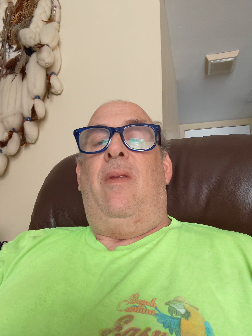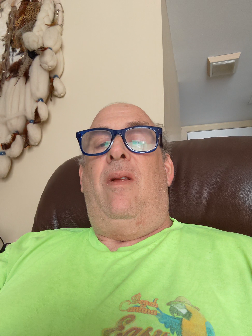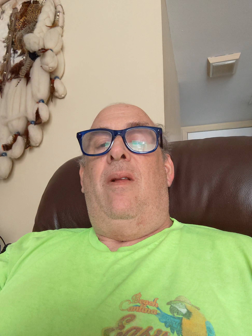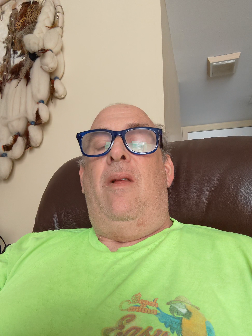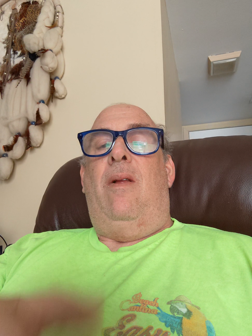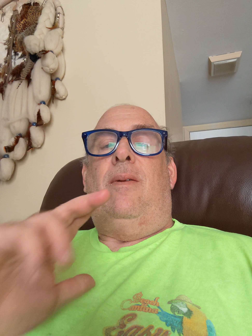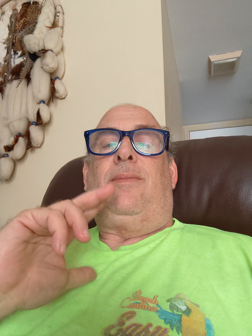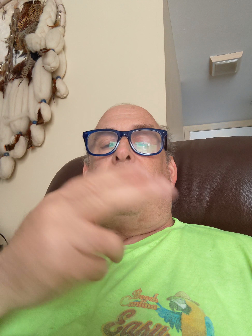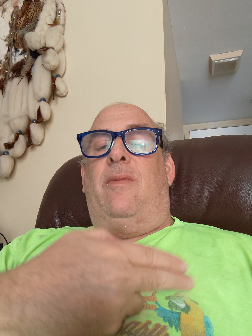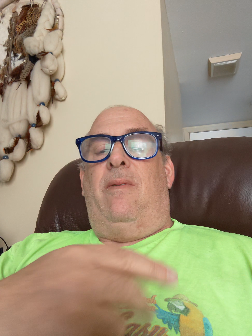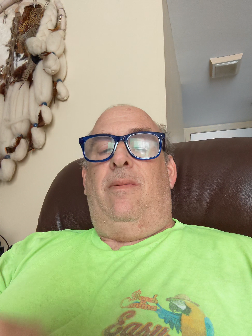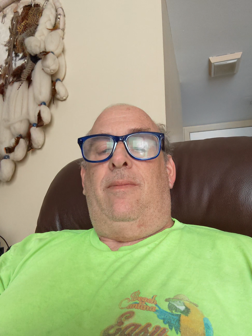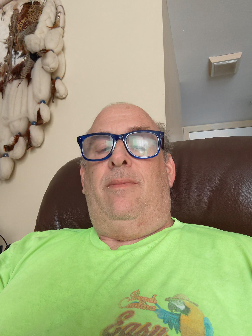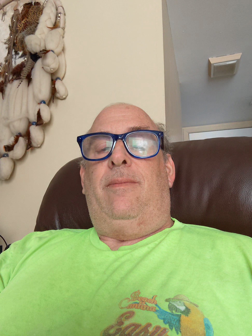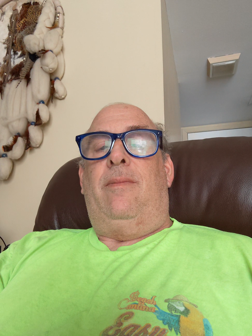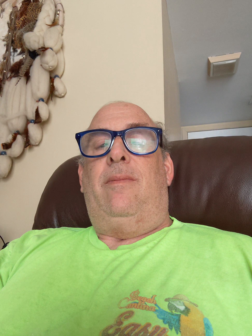we